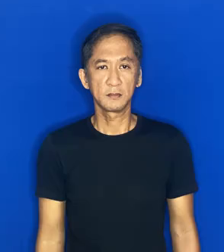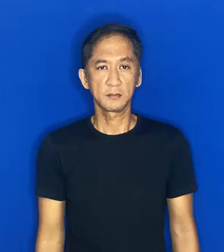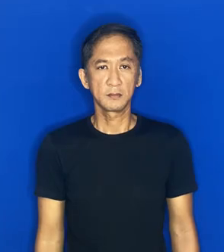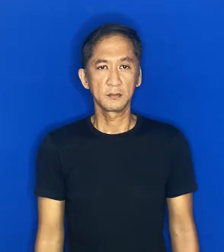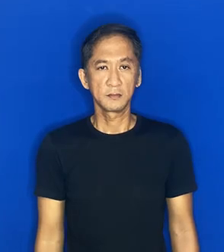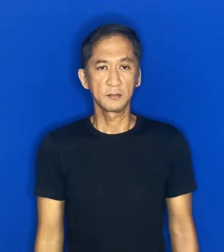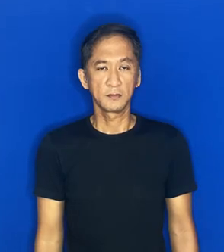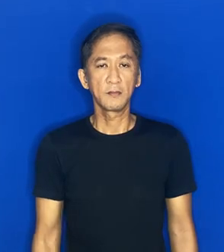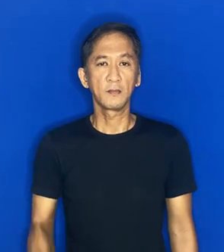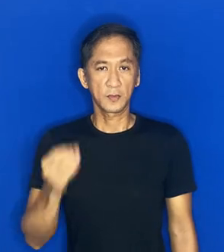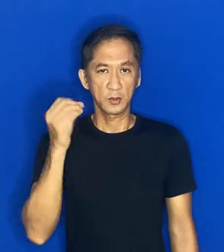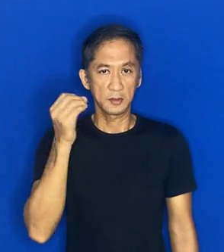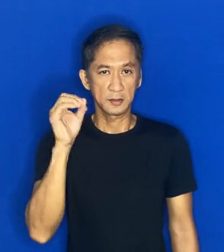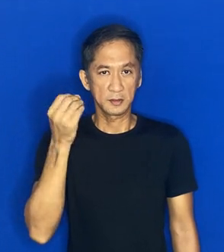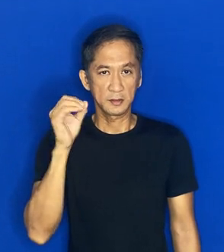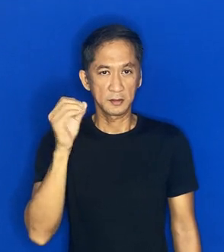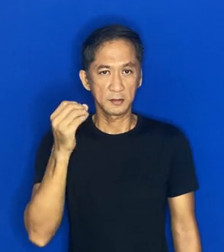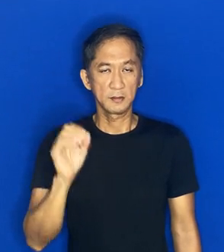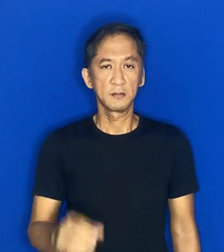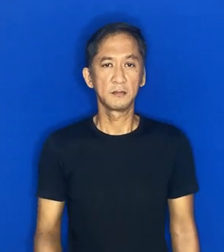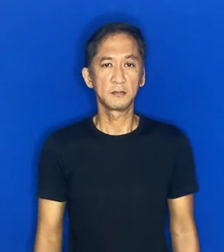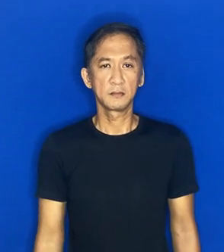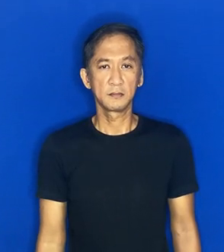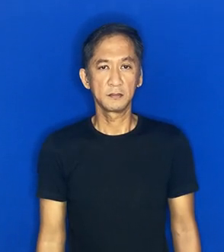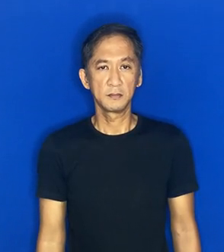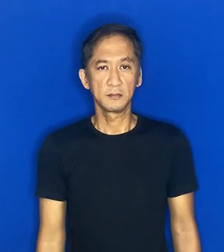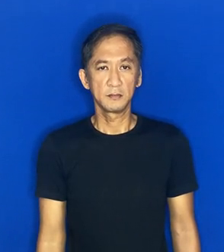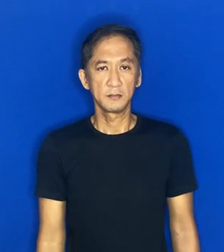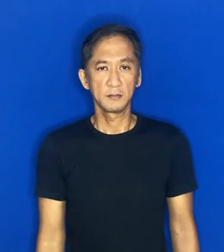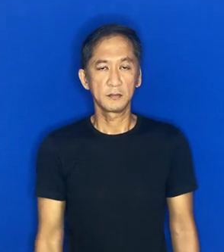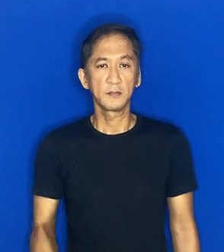orange